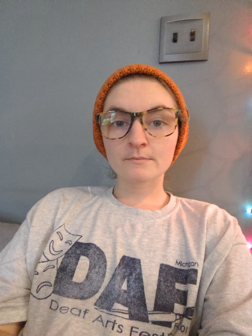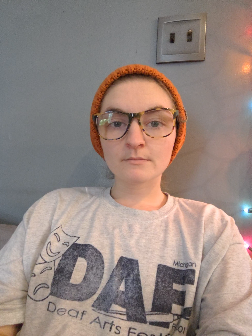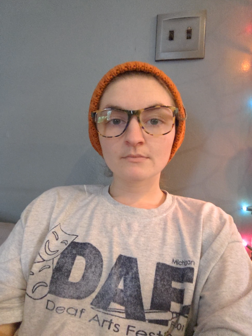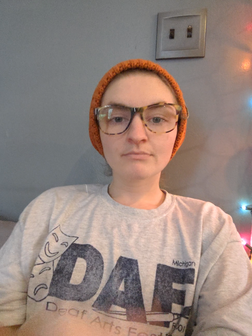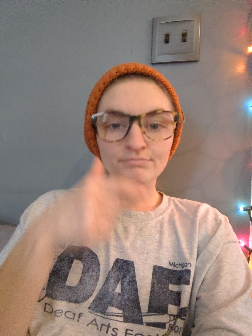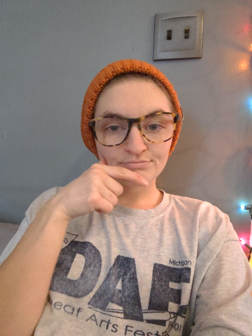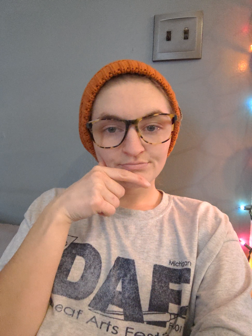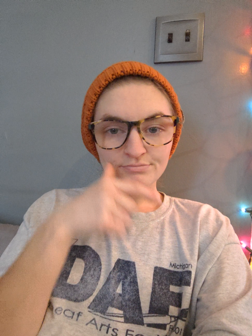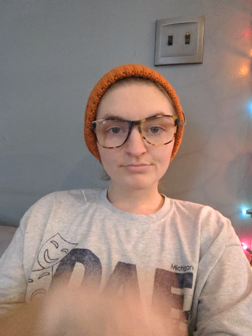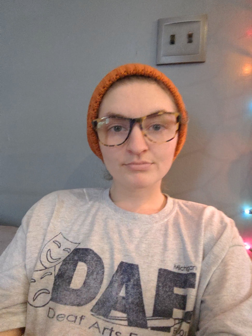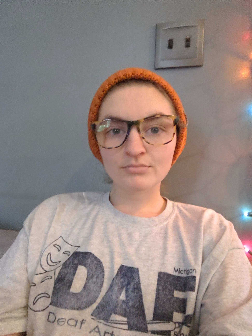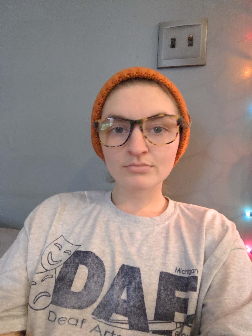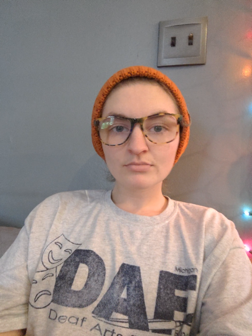radio